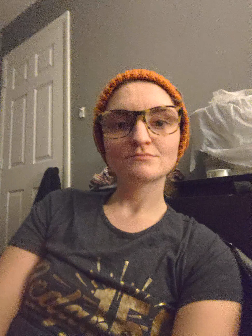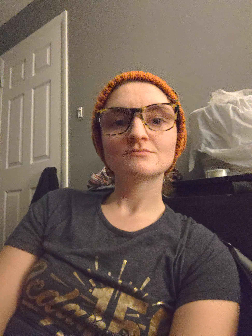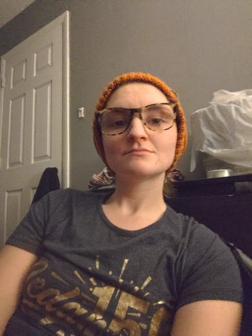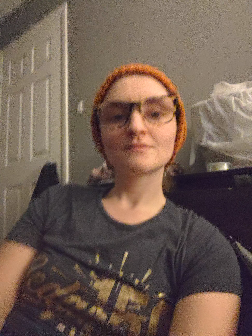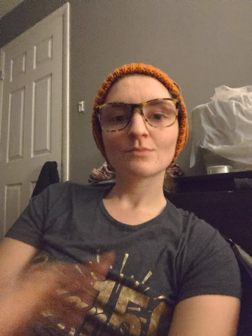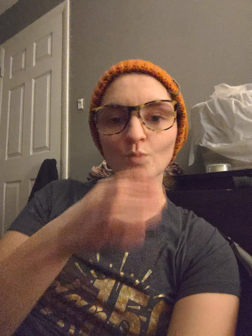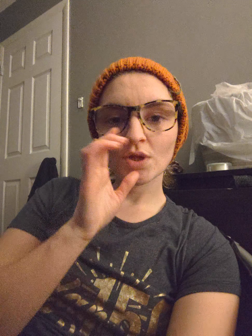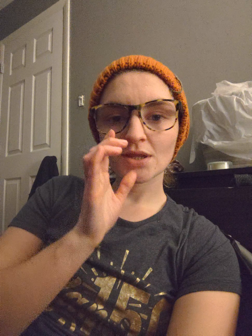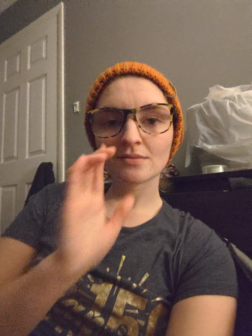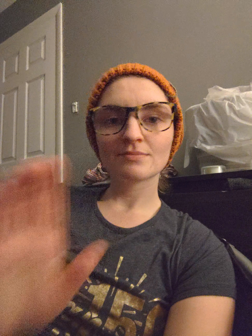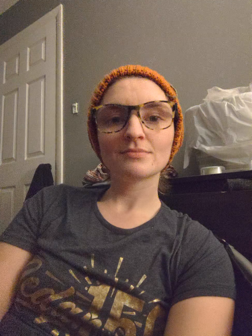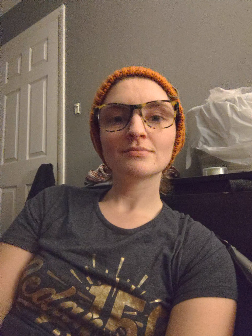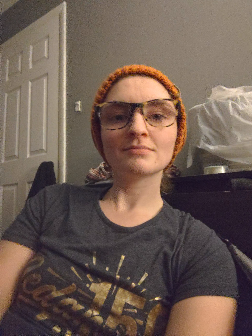drink